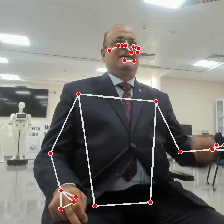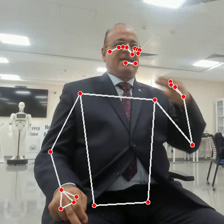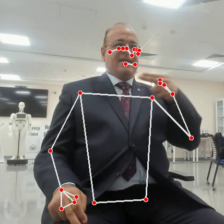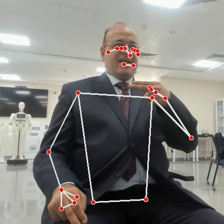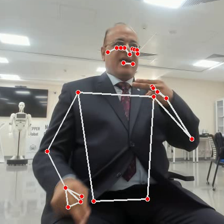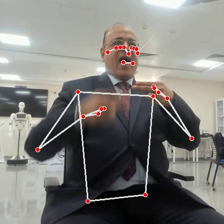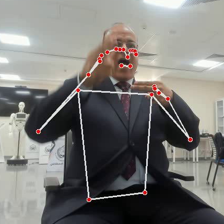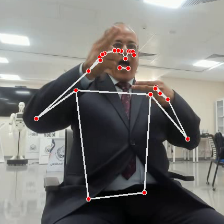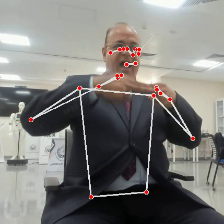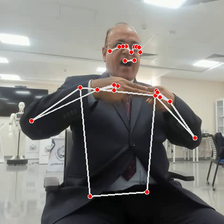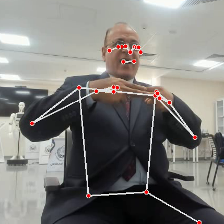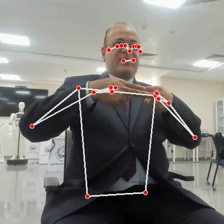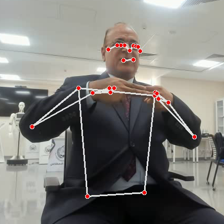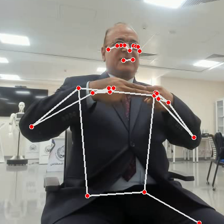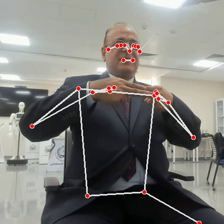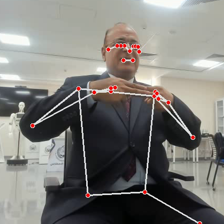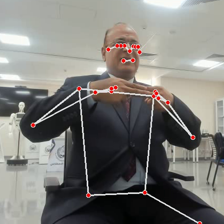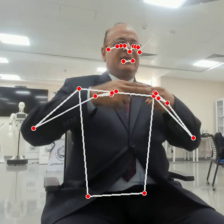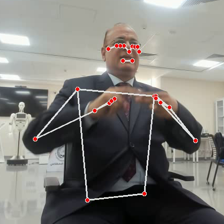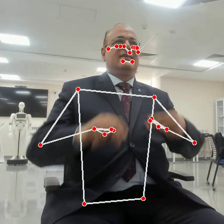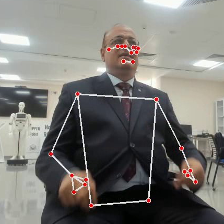mash mashy